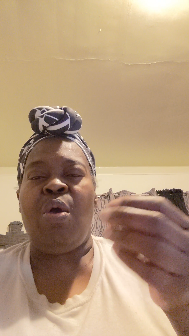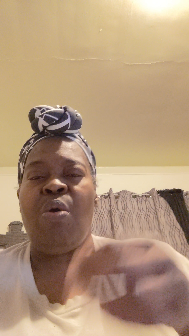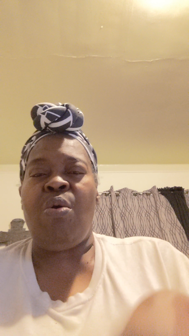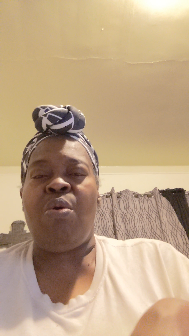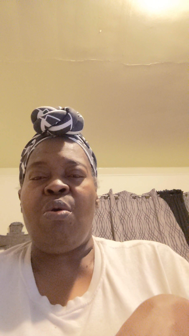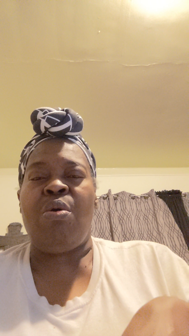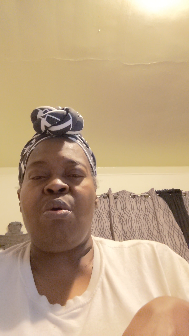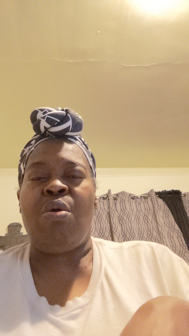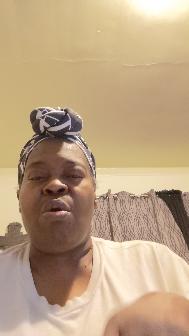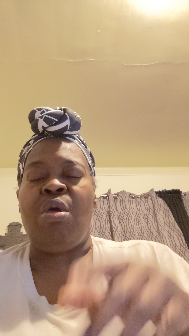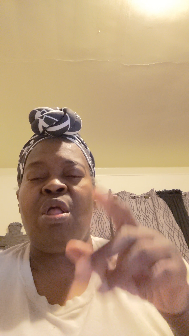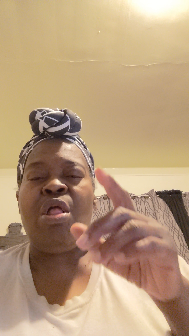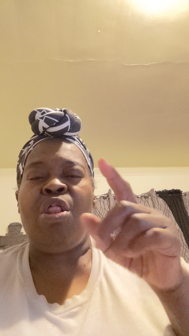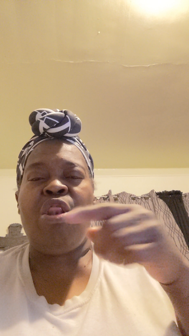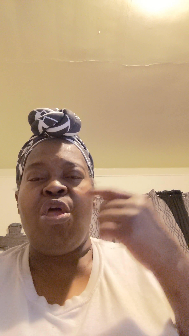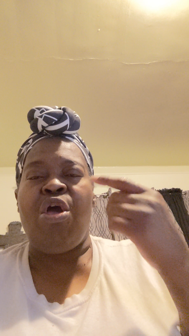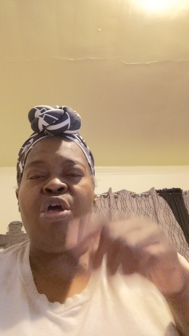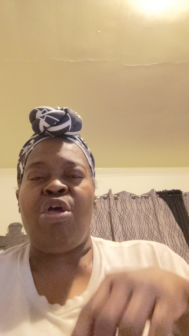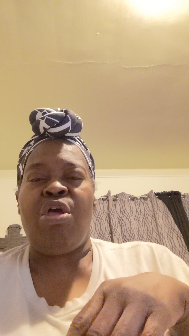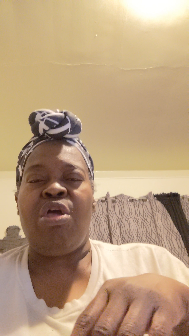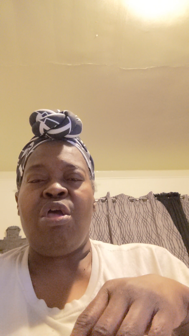long